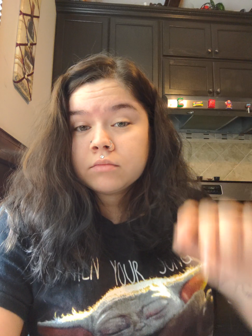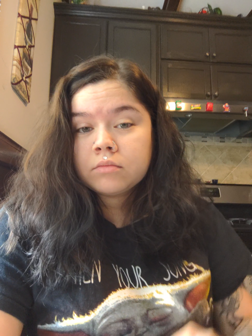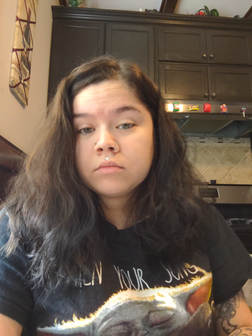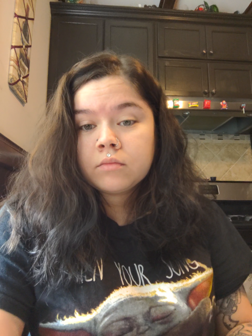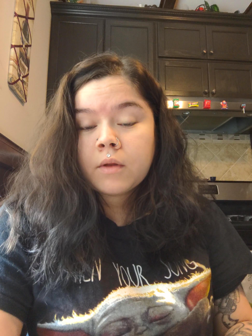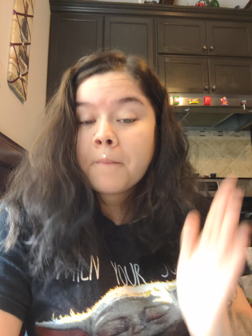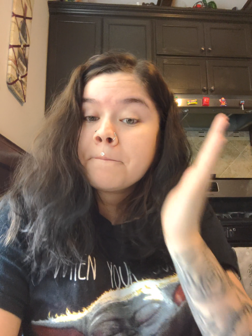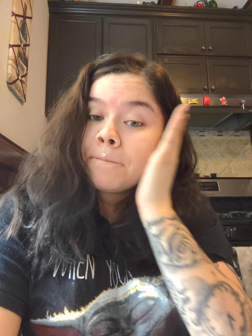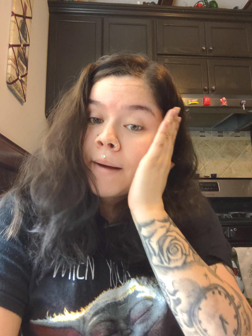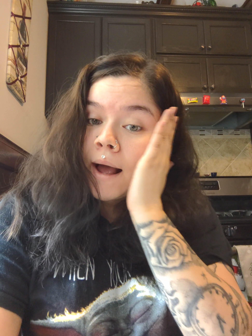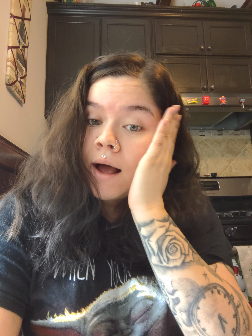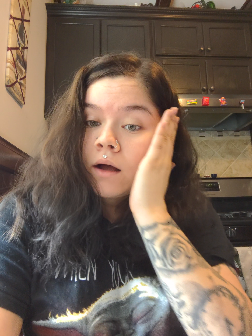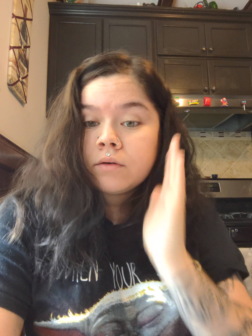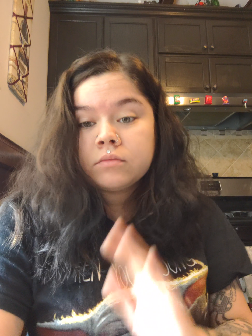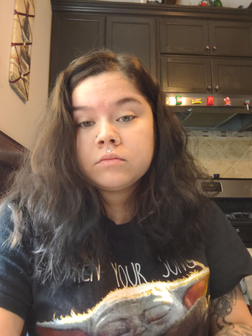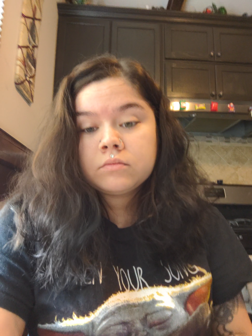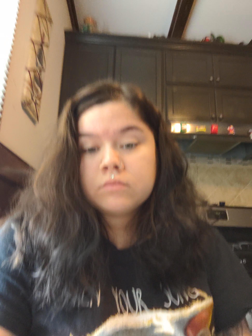bed